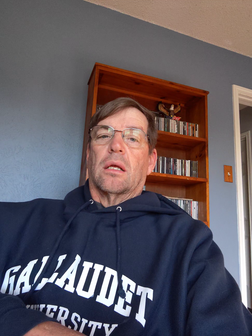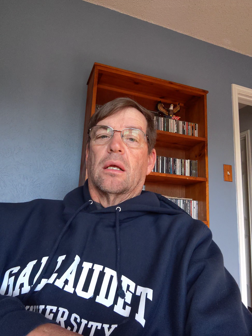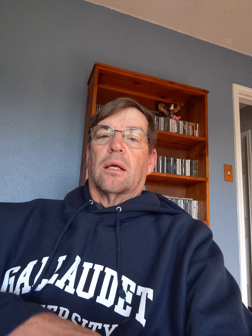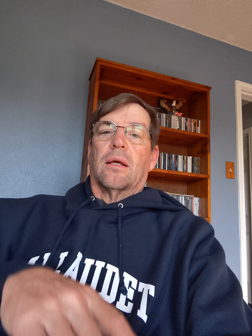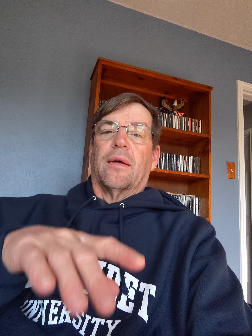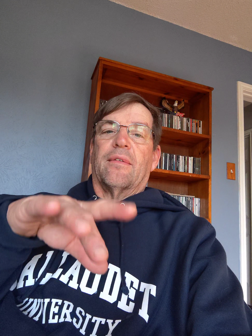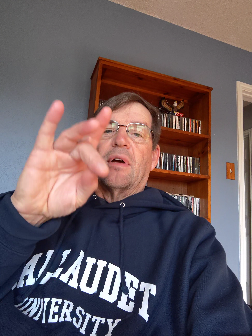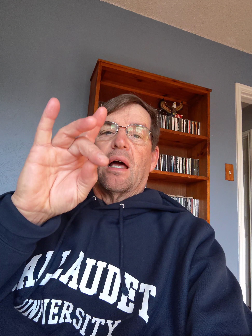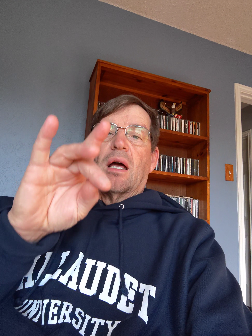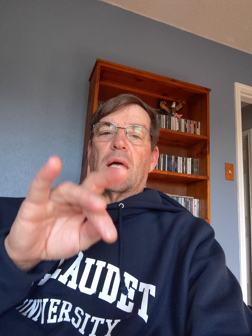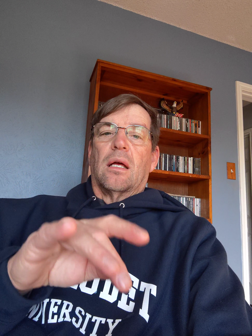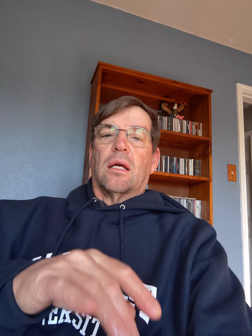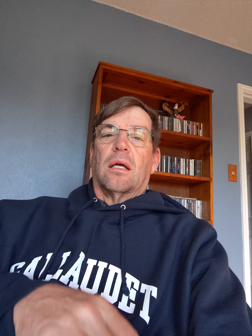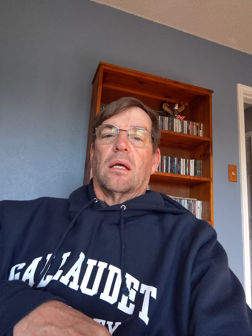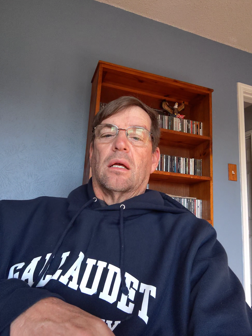find